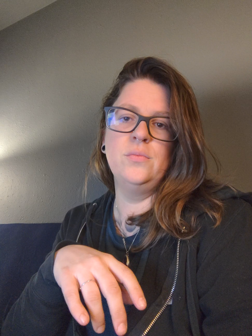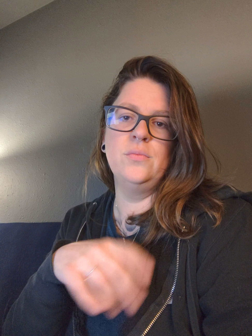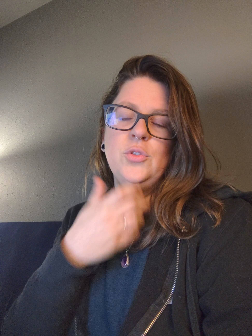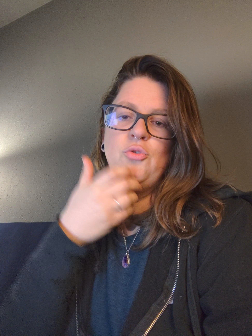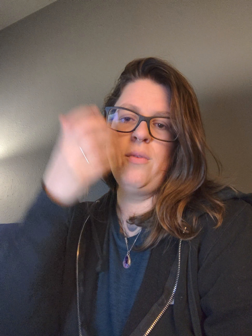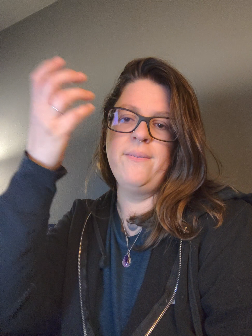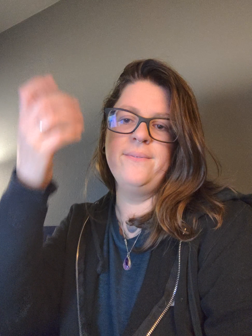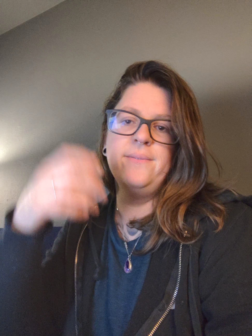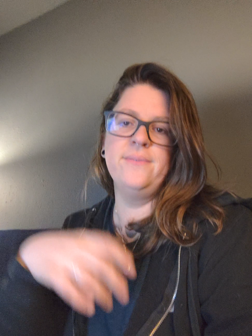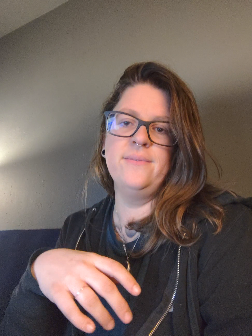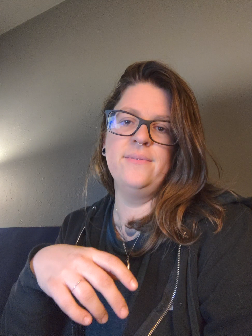giraffe